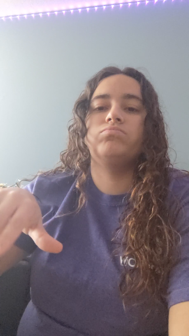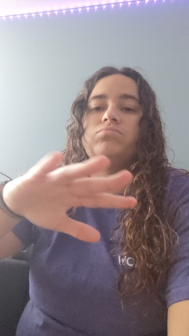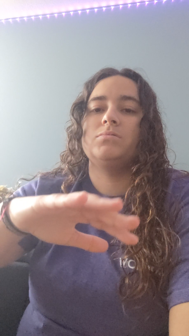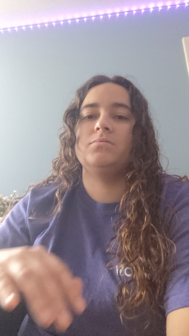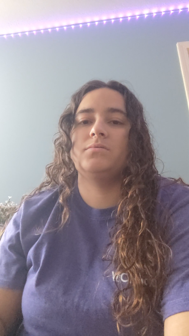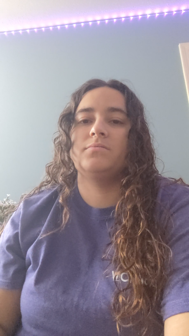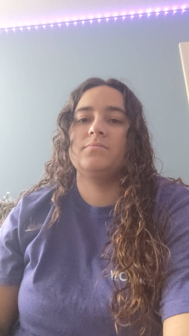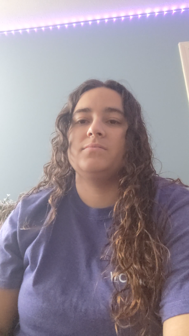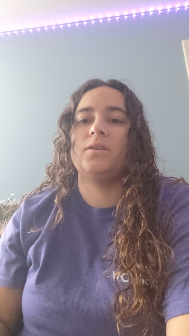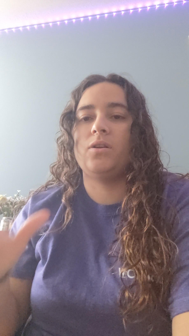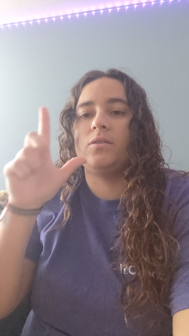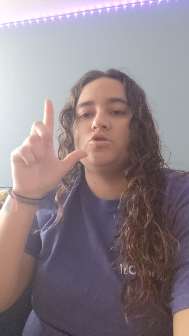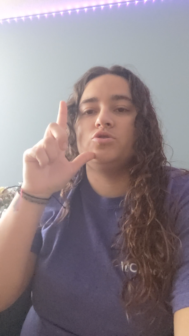lunch